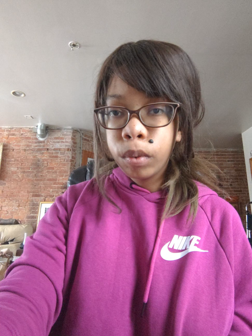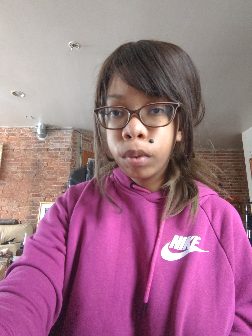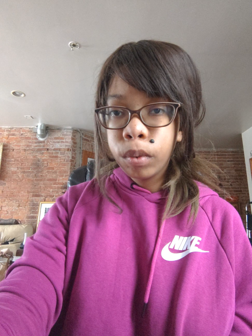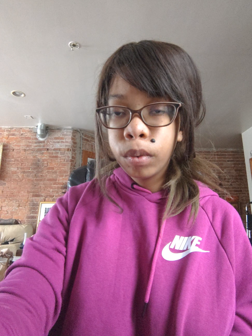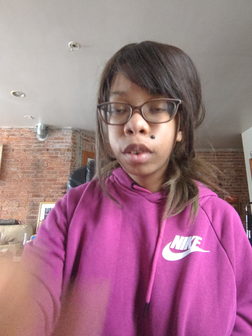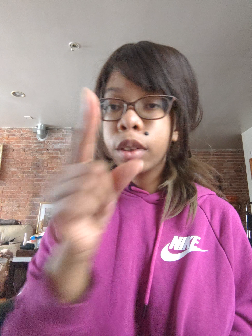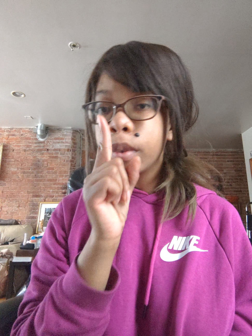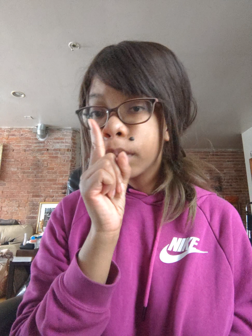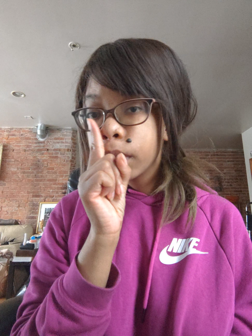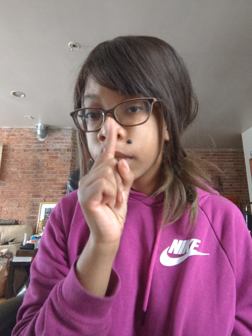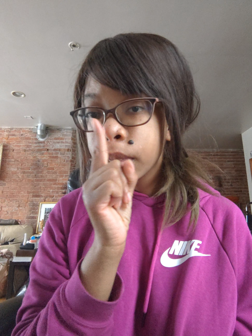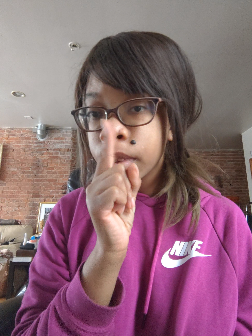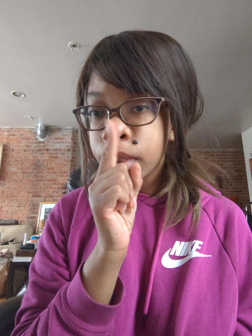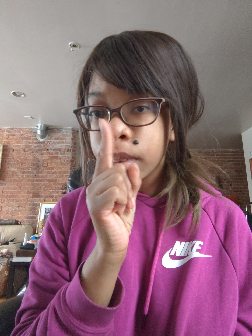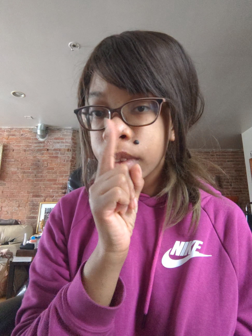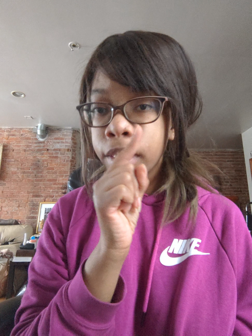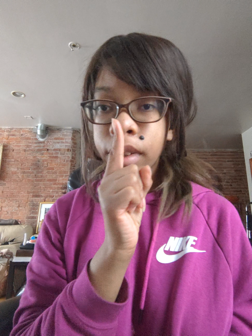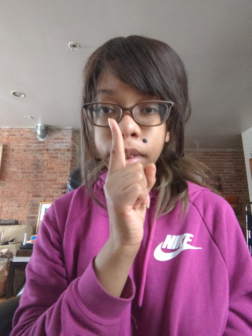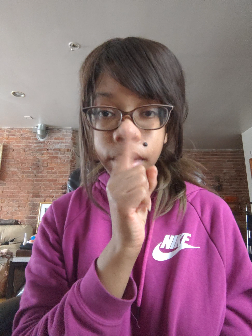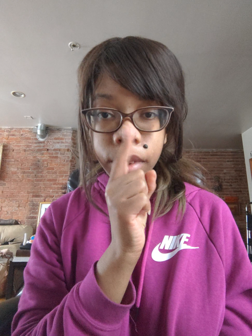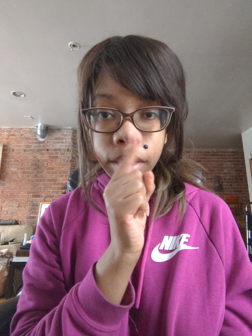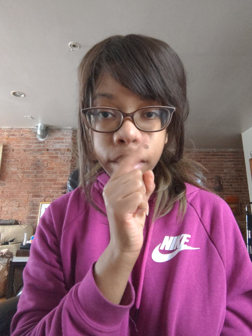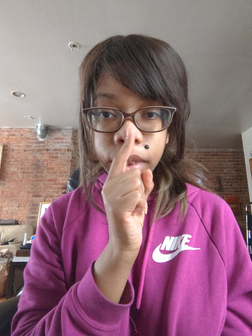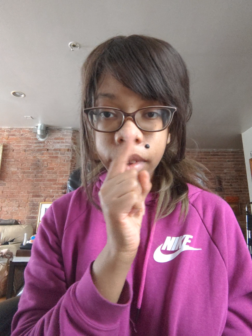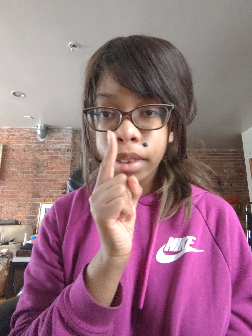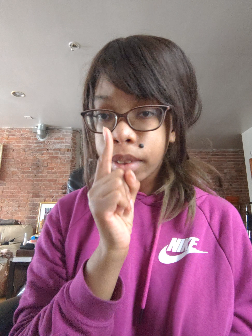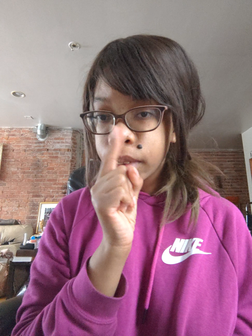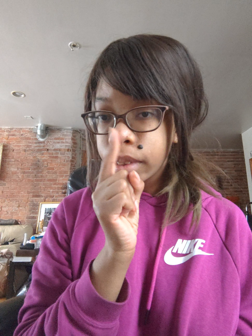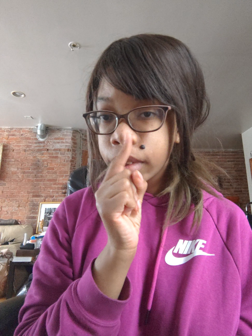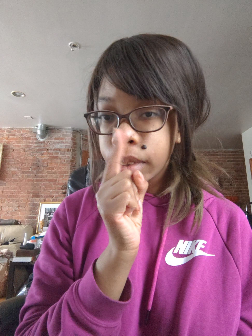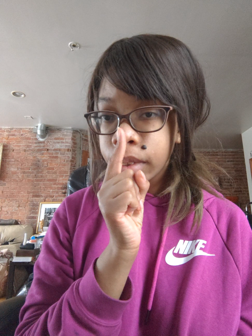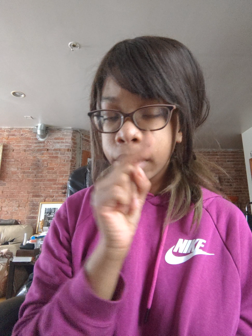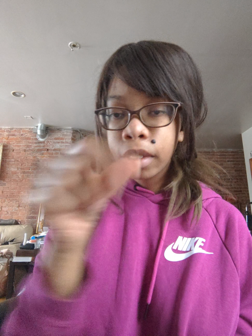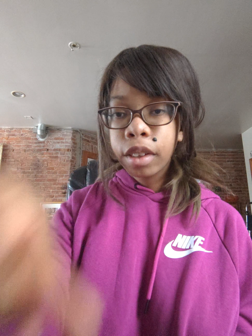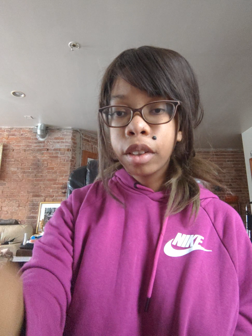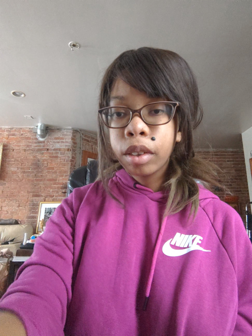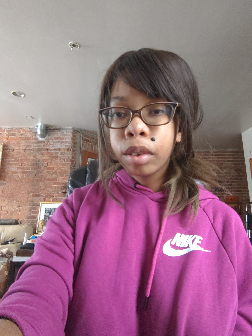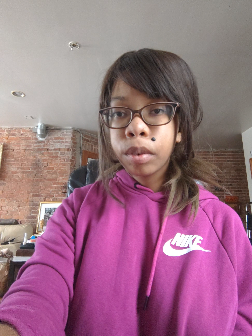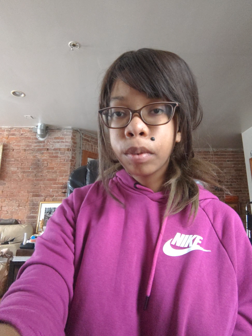mouse